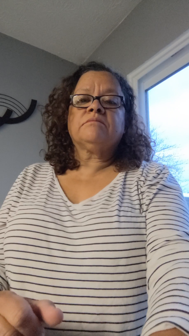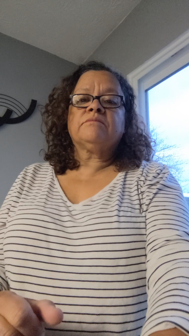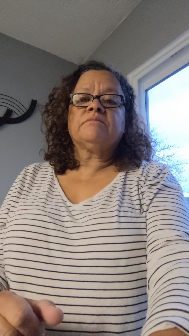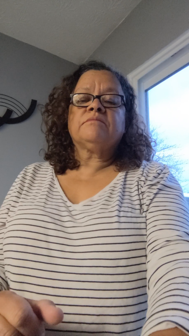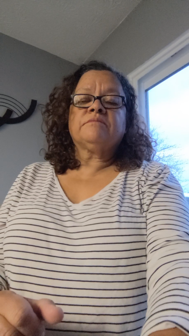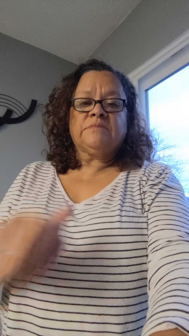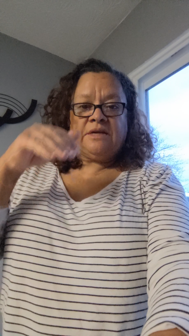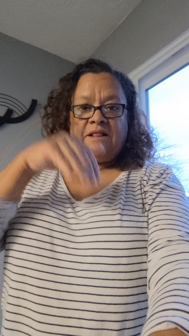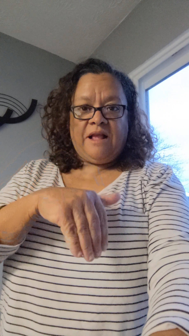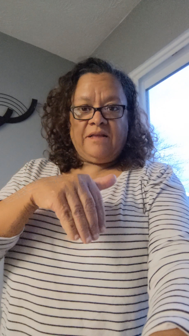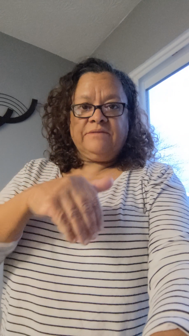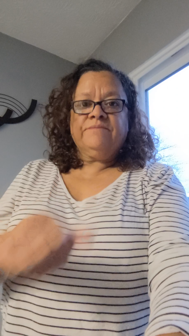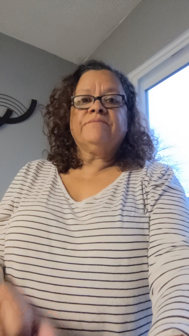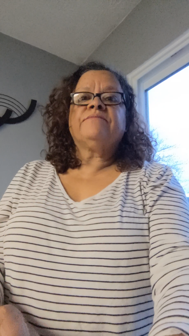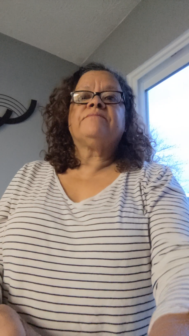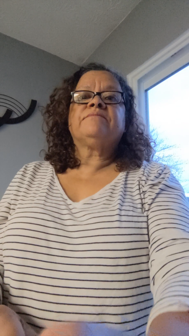night night